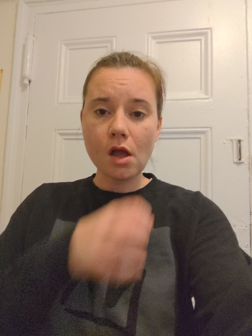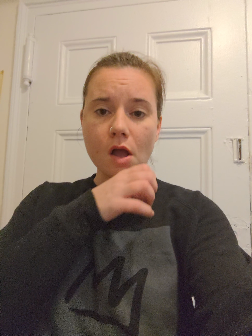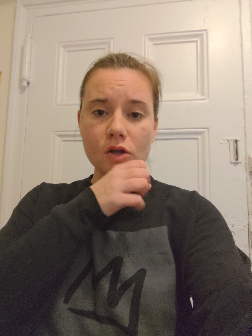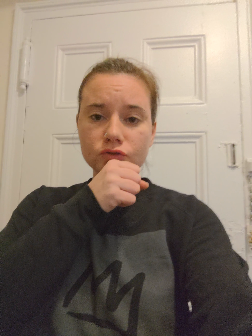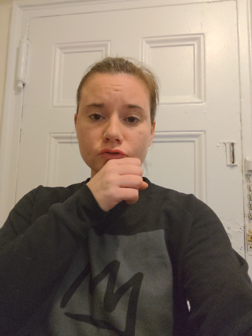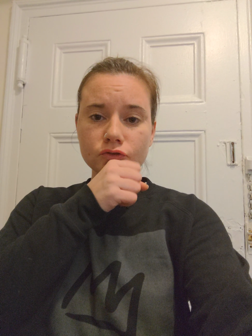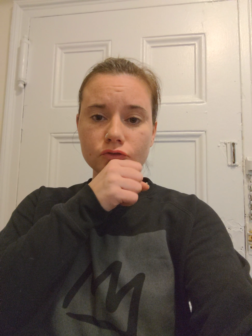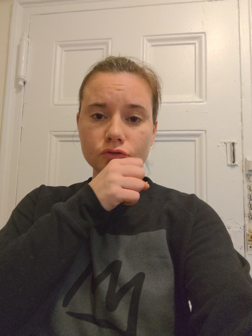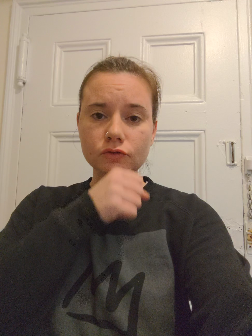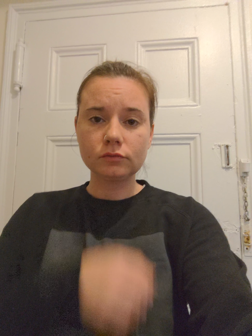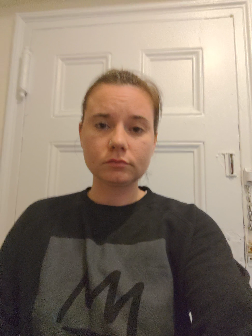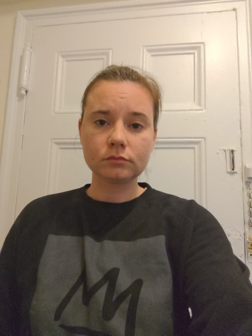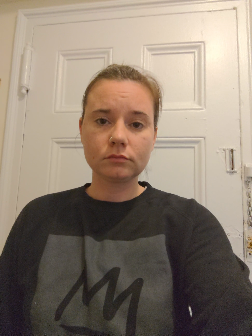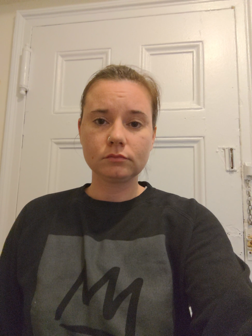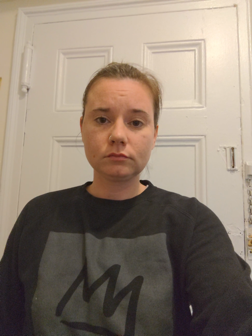orange